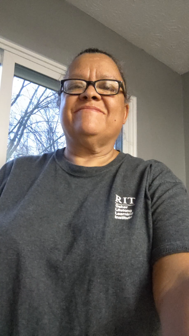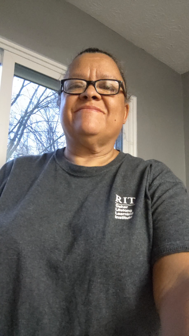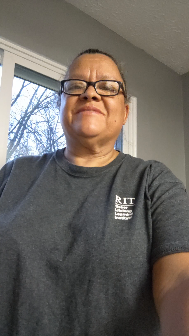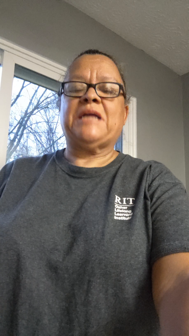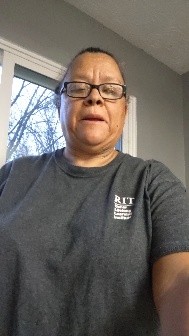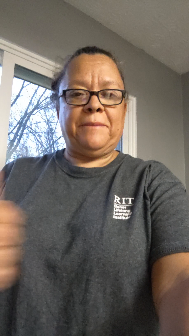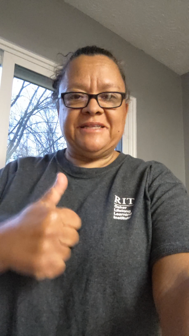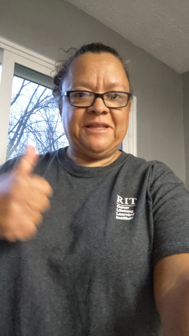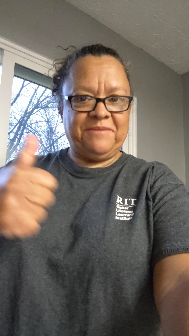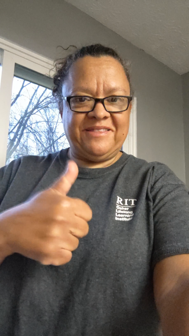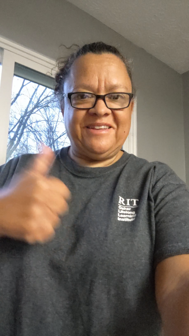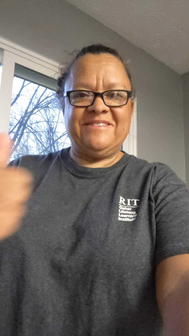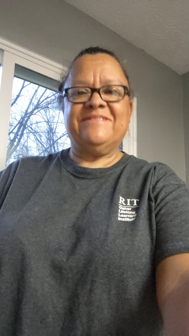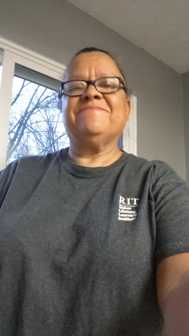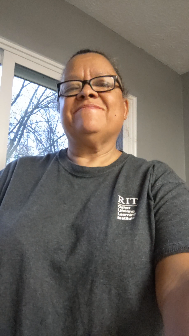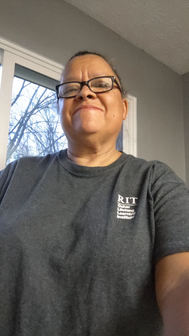basement